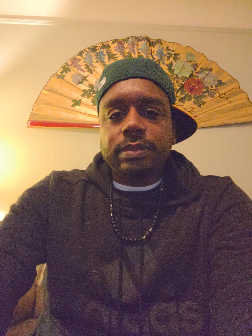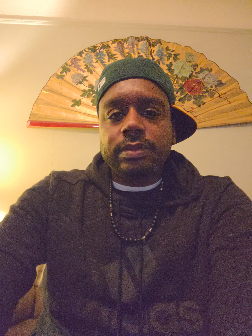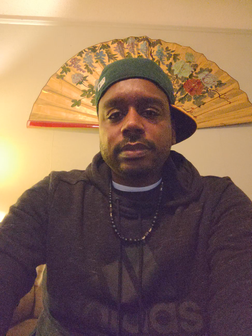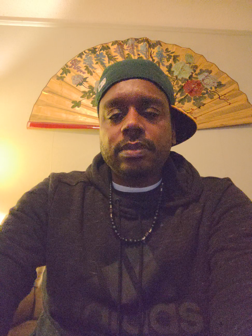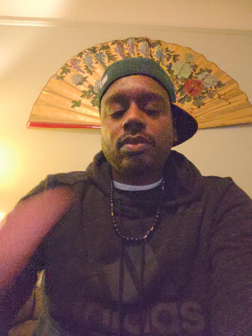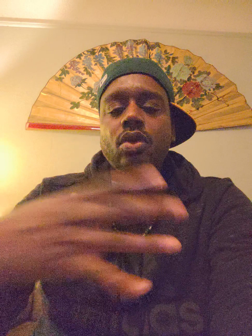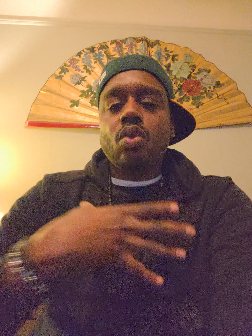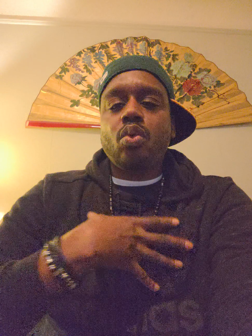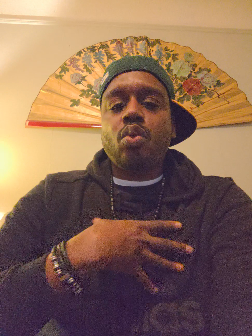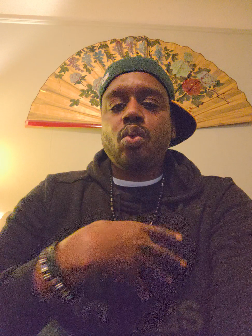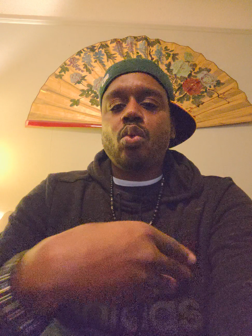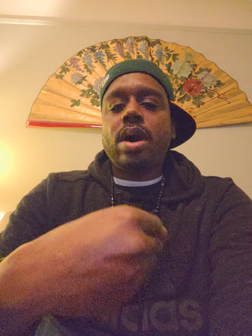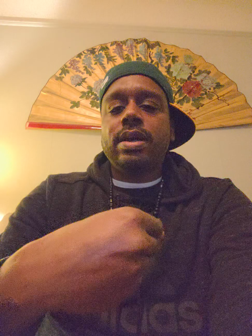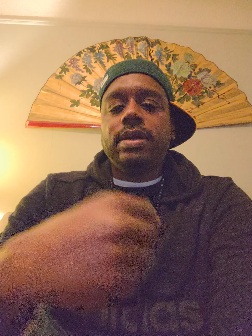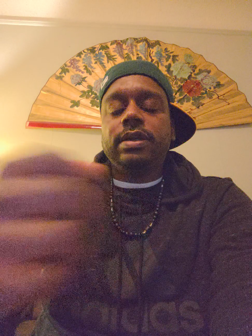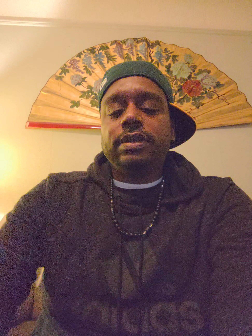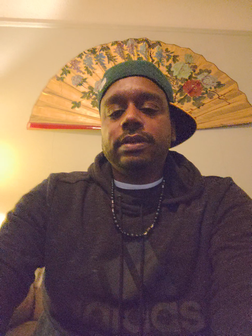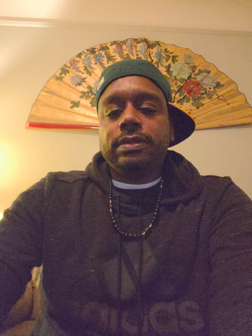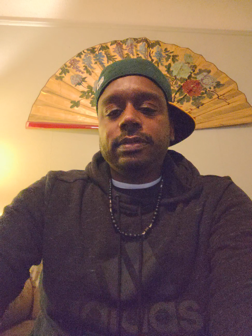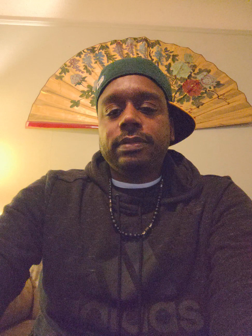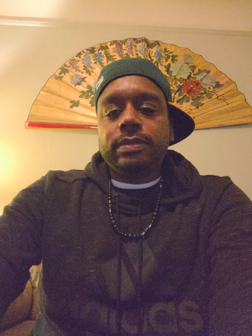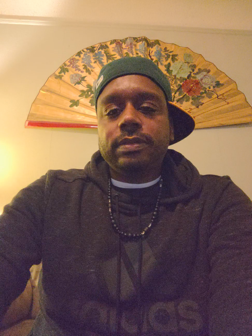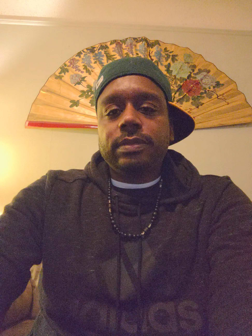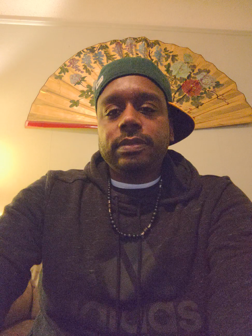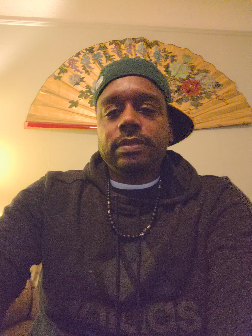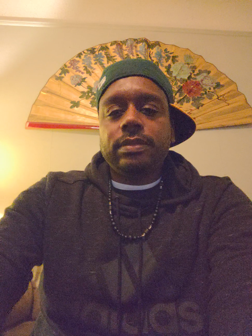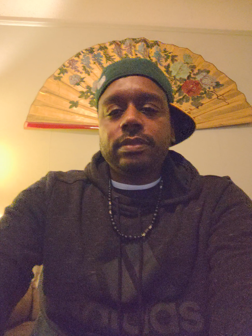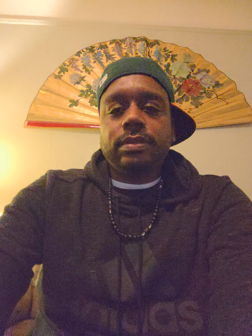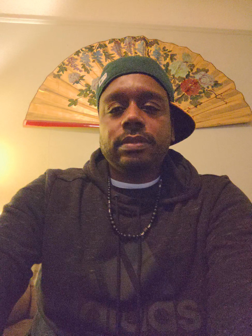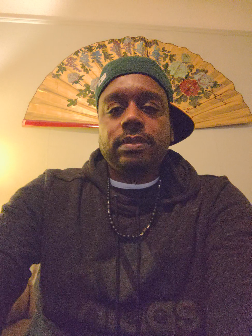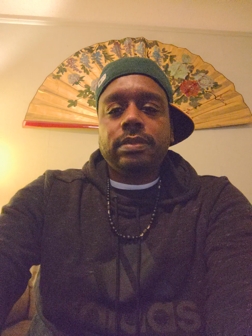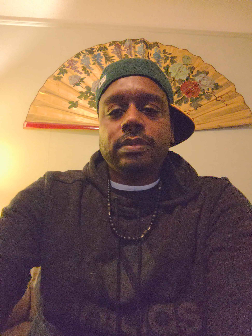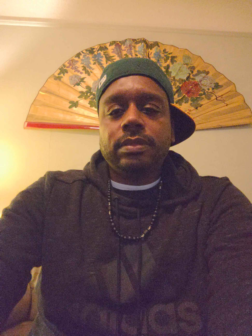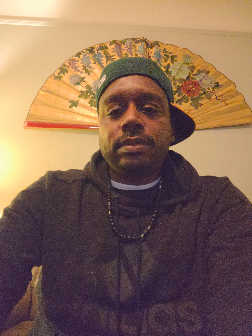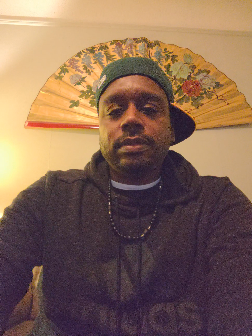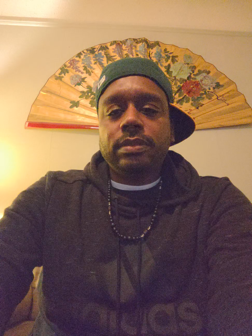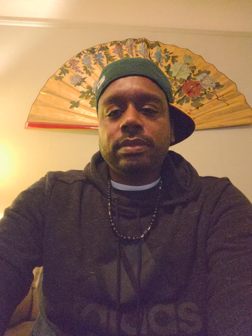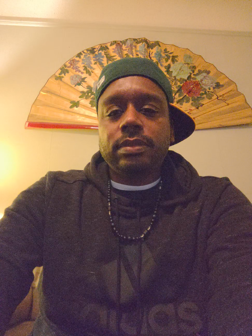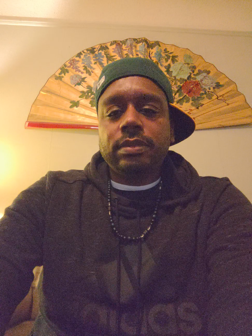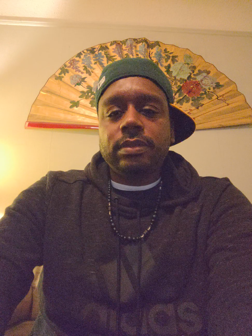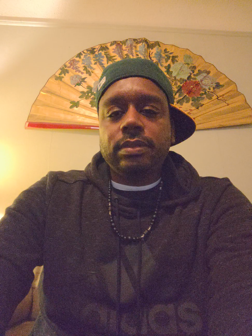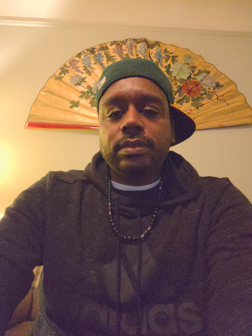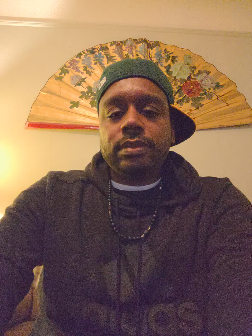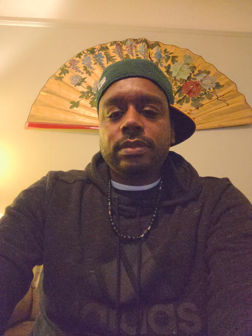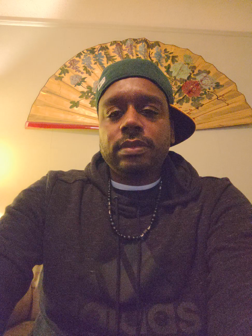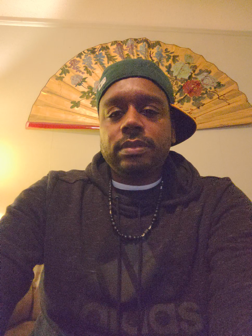white